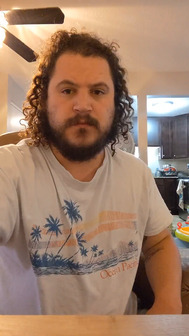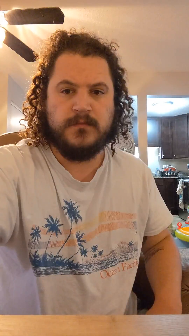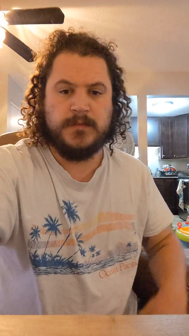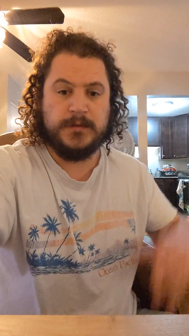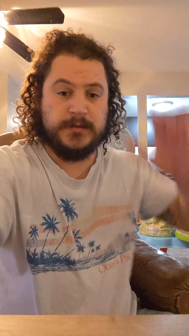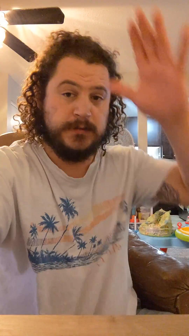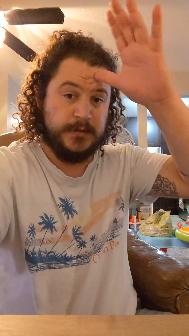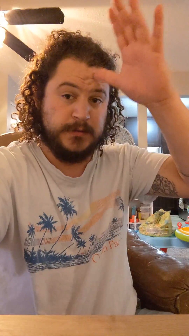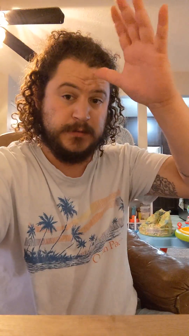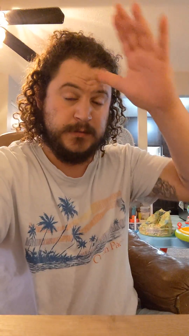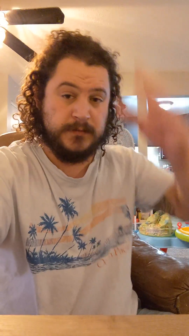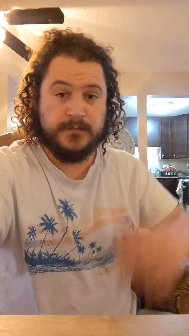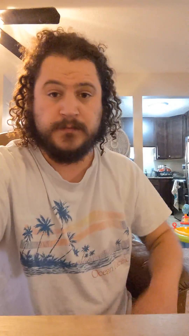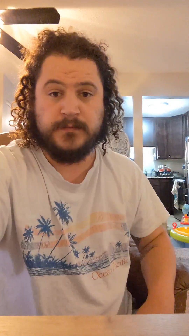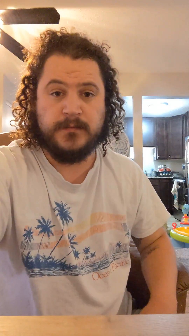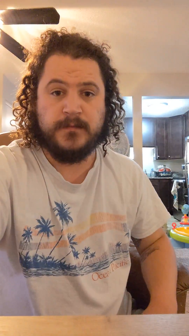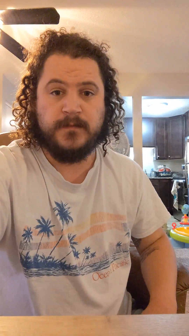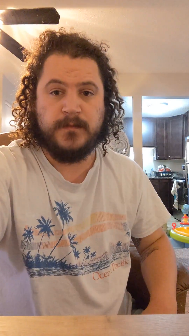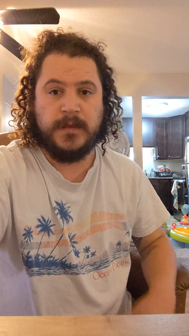daddy